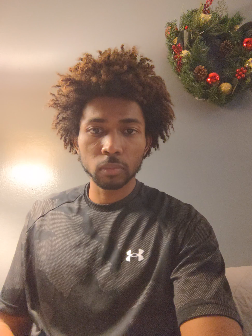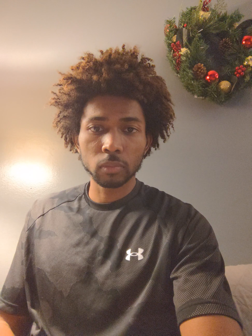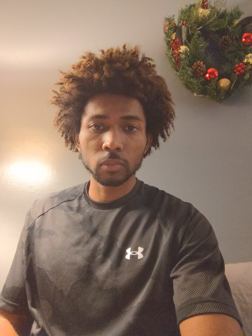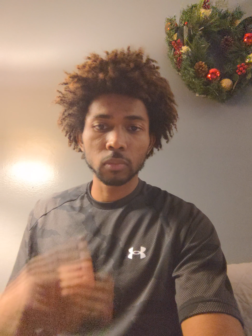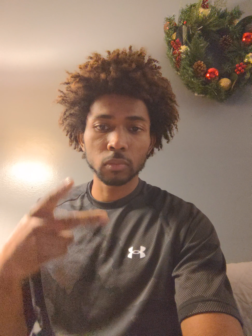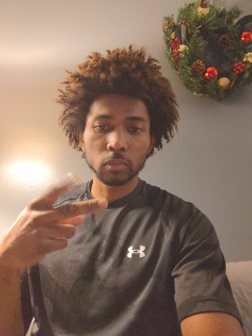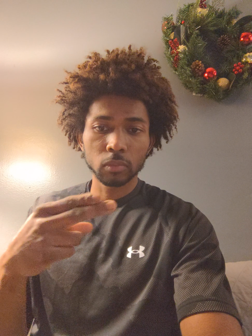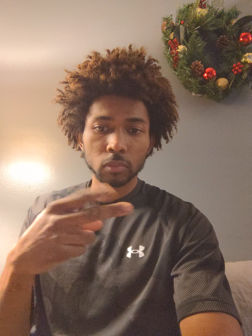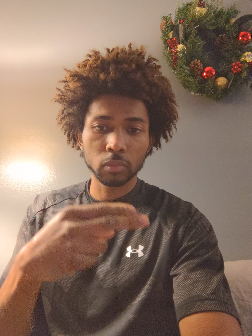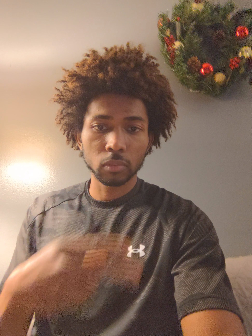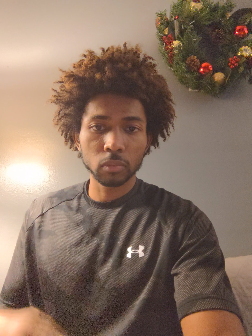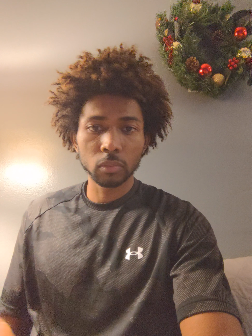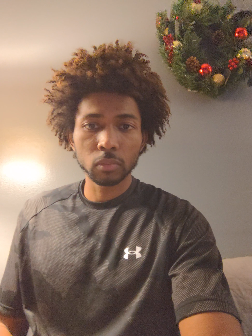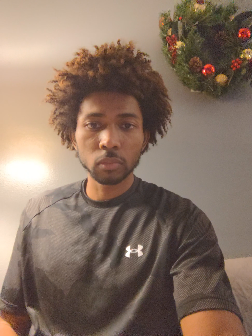cut